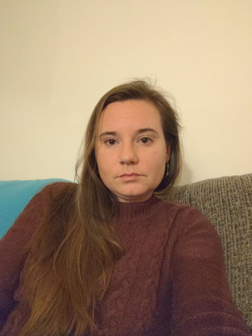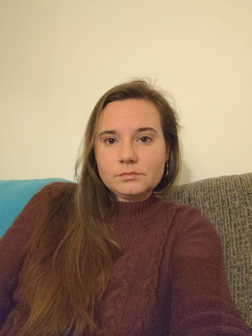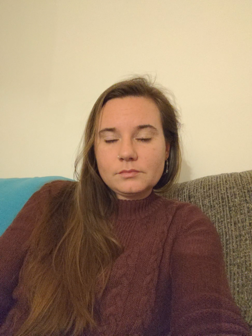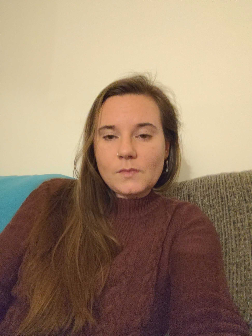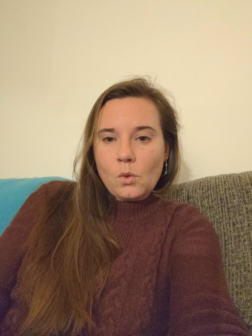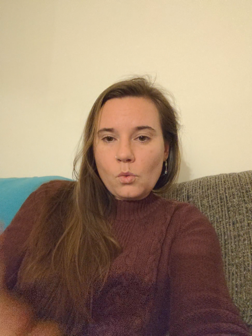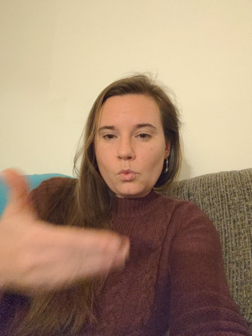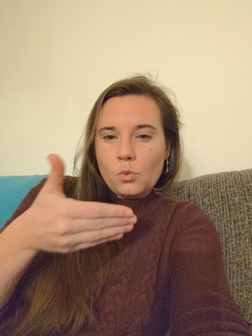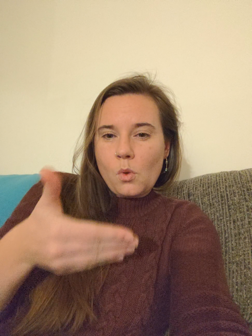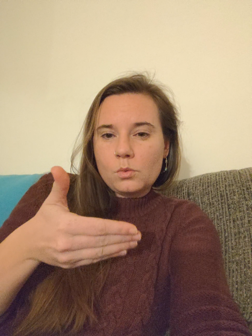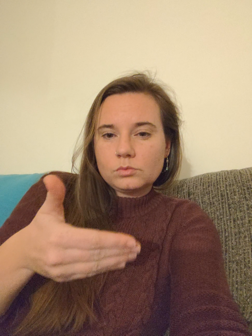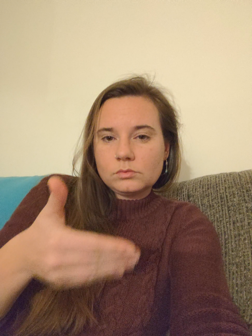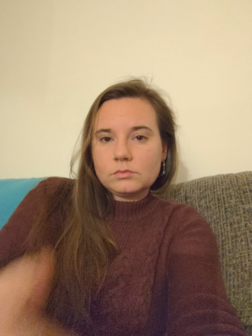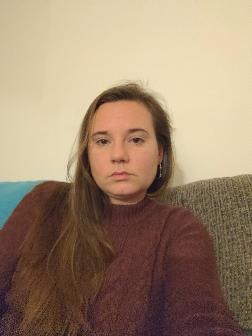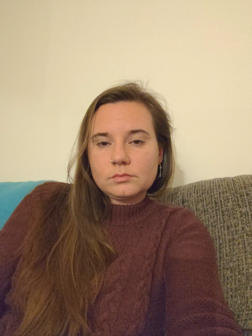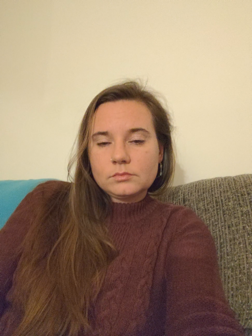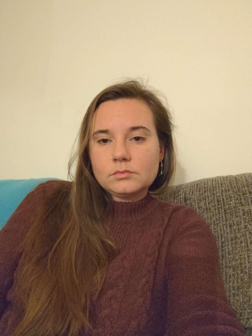close